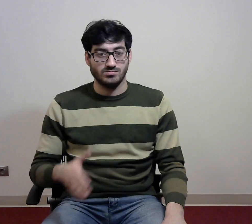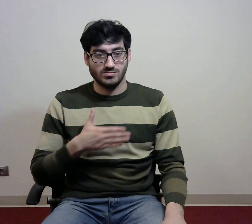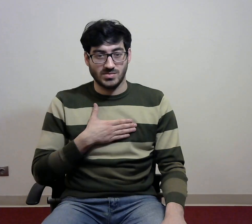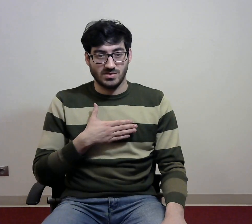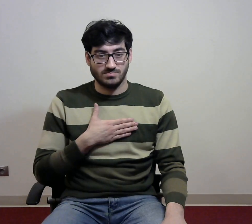mən